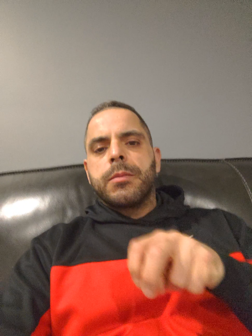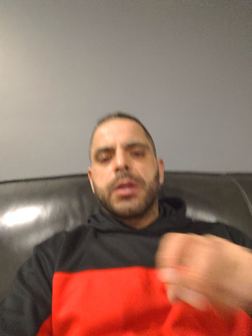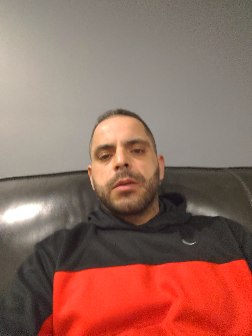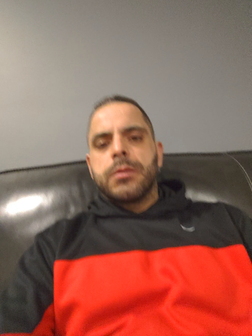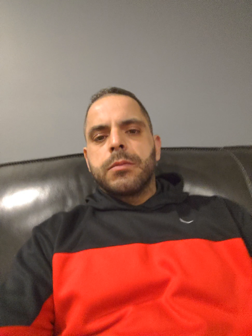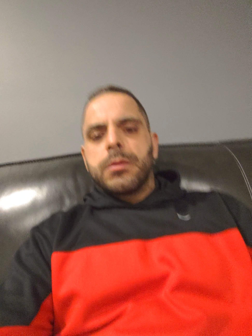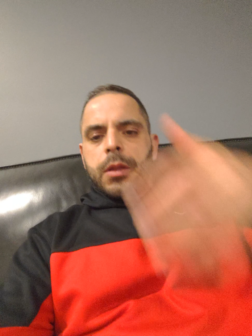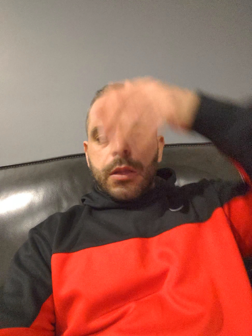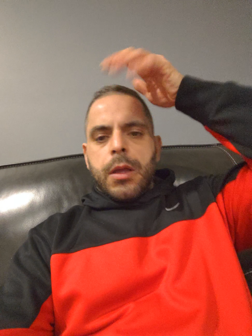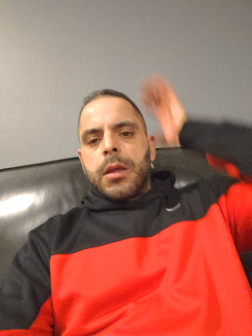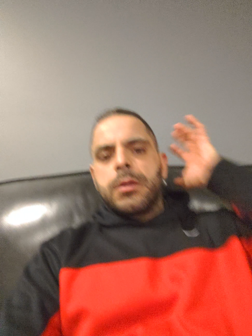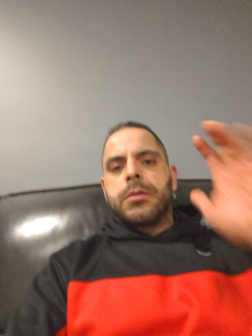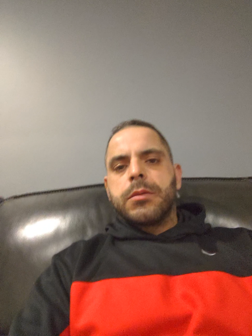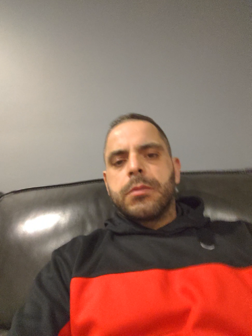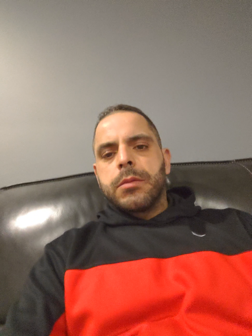lion